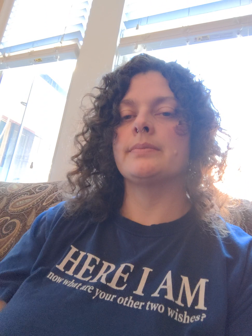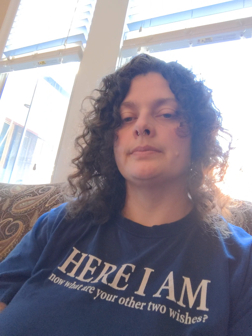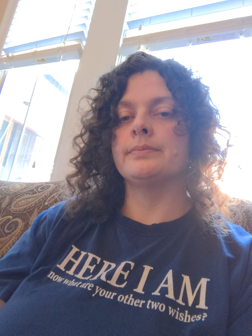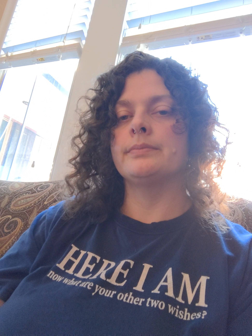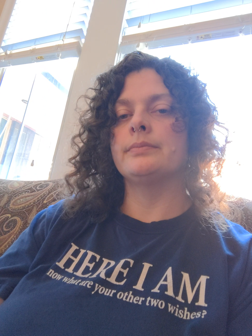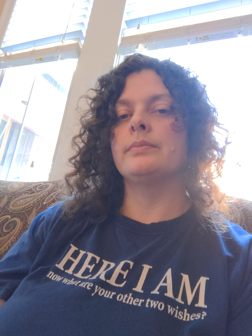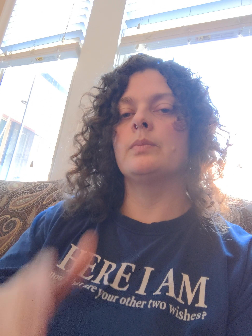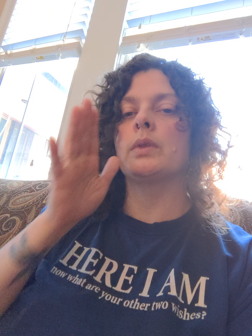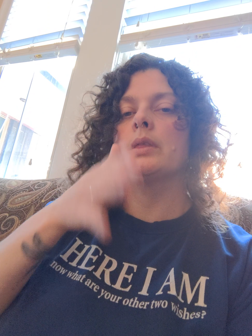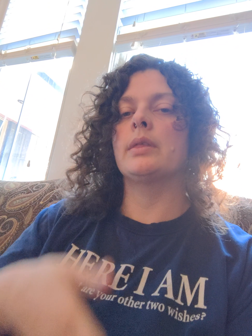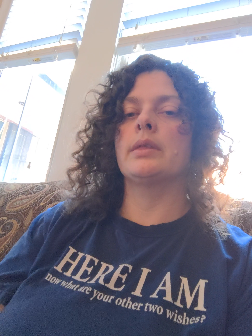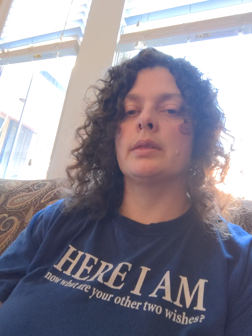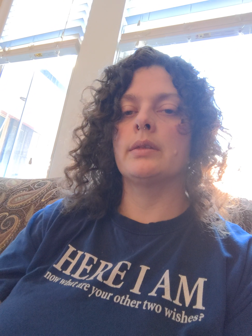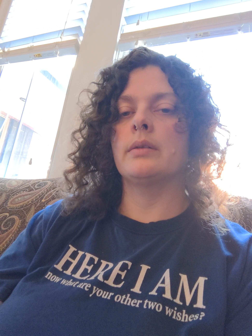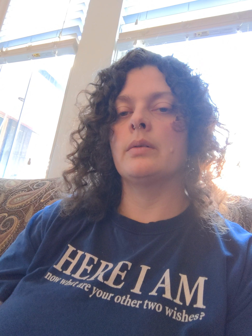will